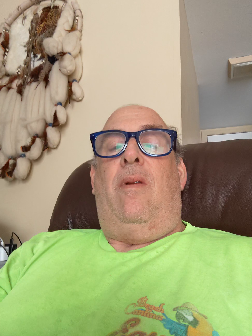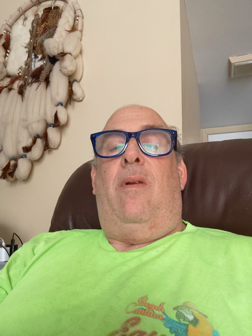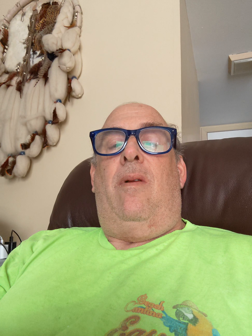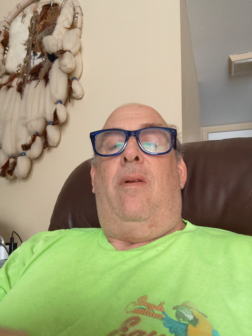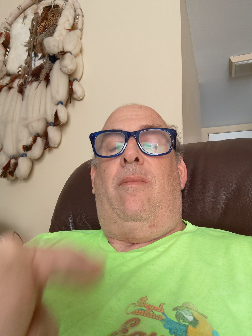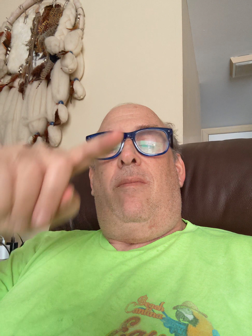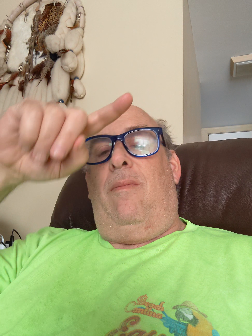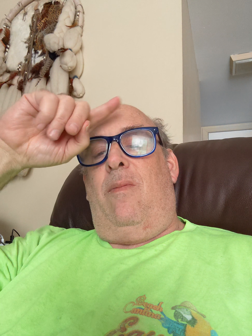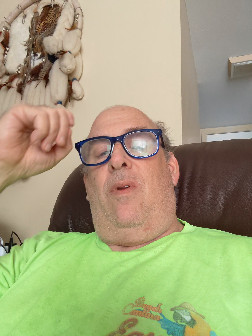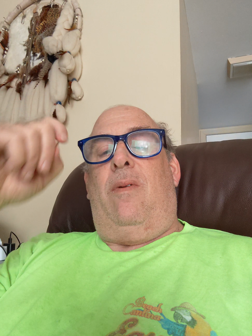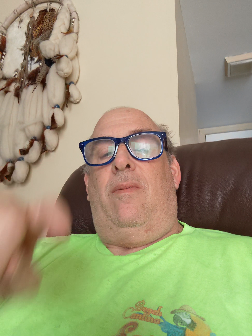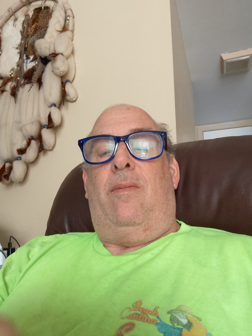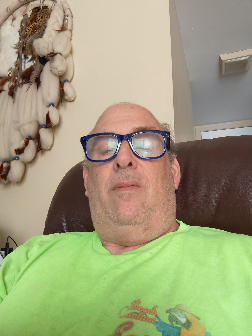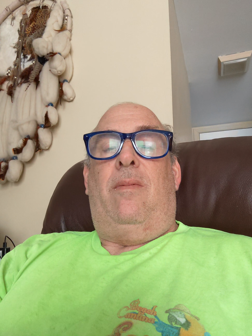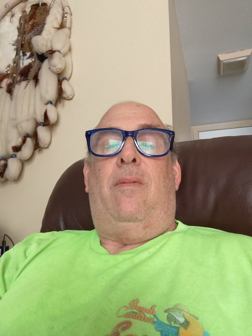because